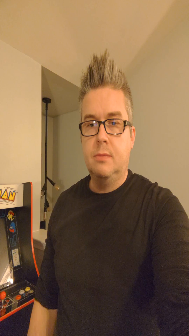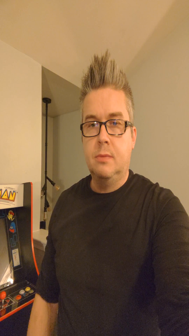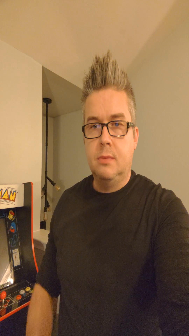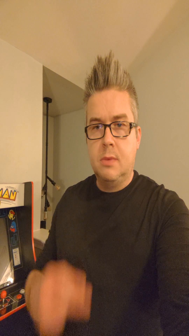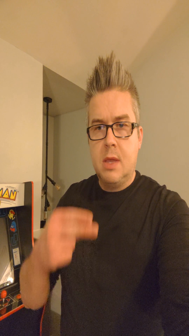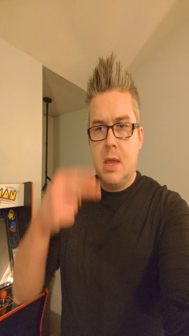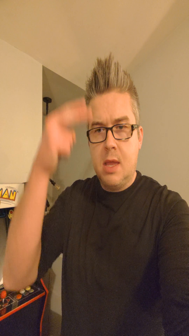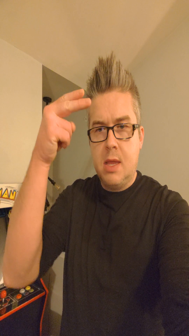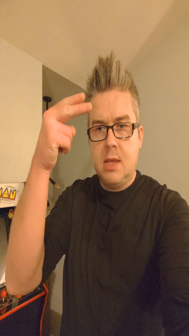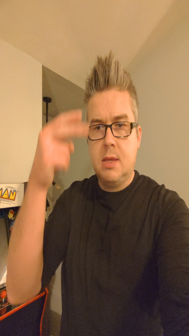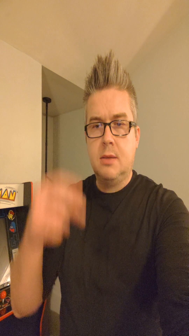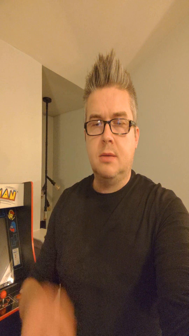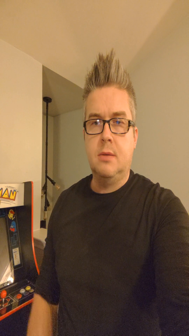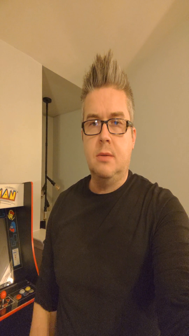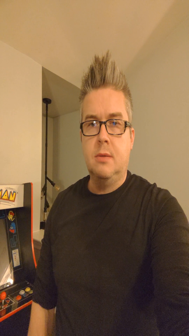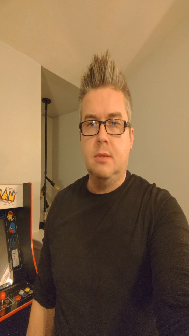high